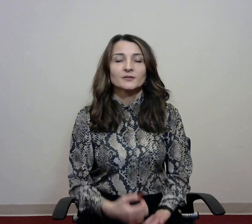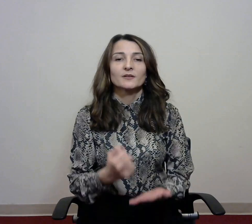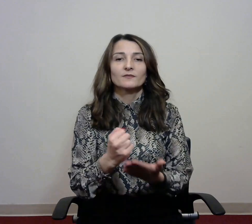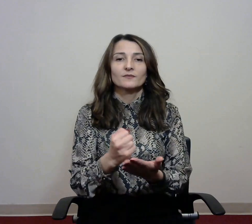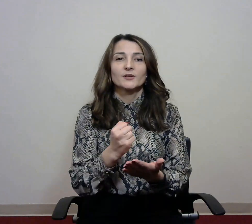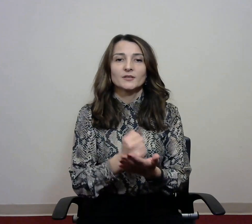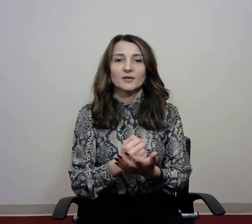viza